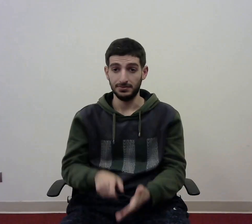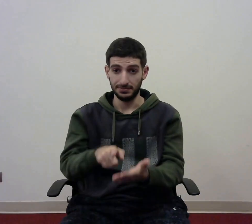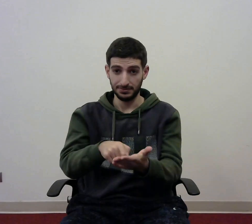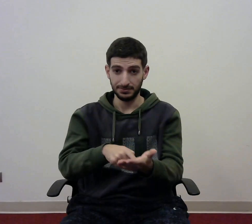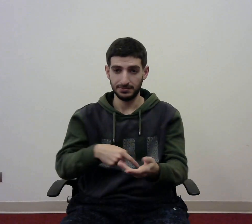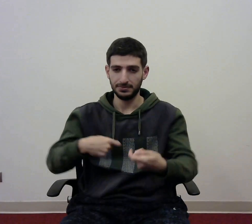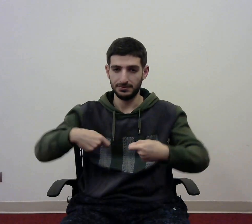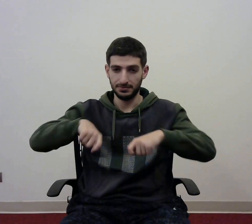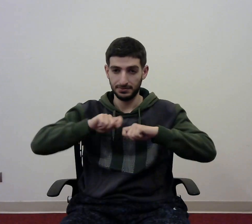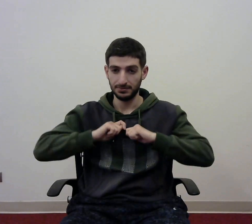etibarnamə